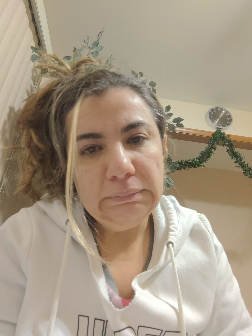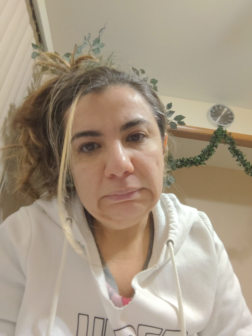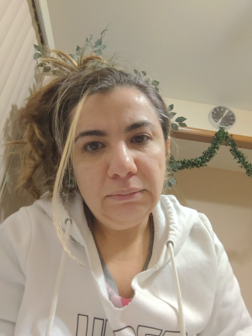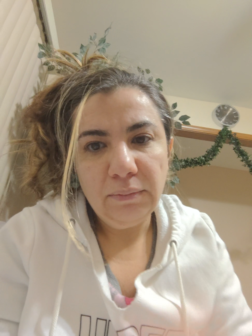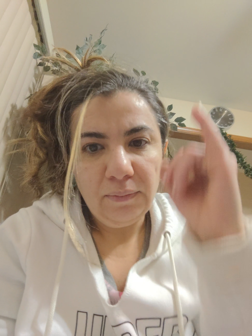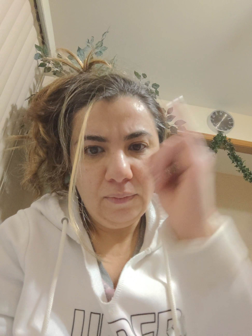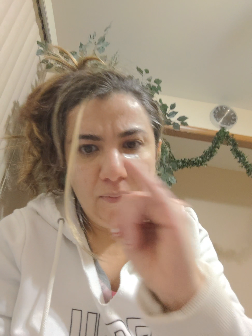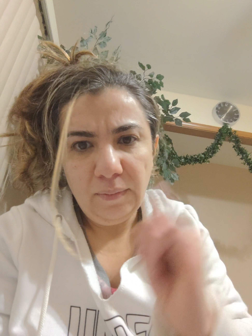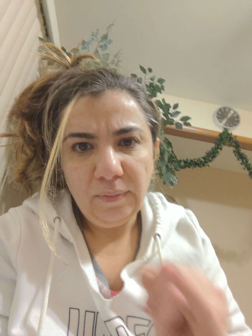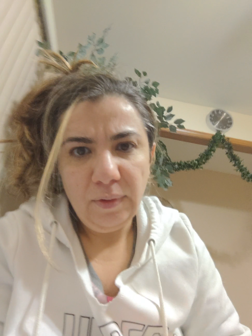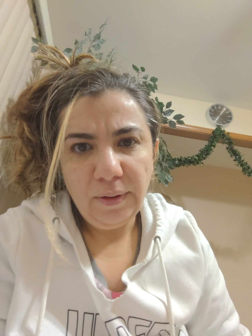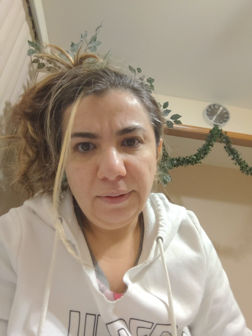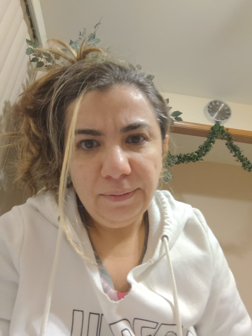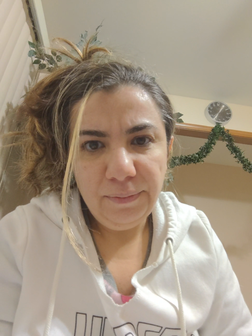drawer